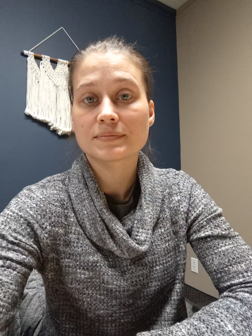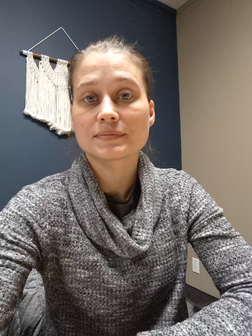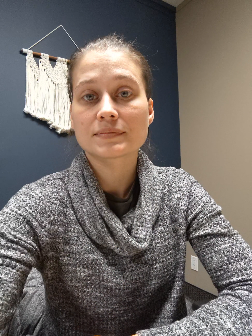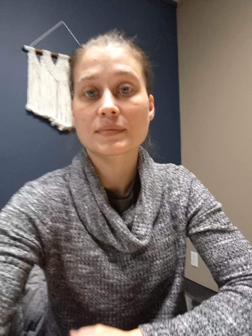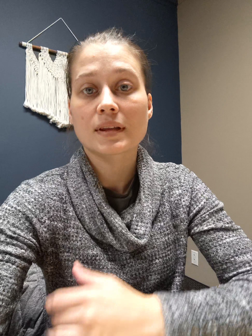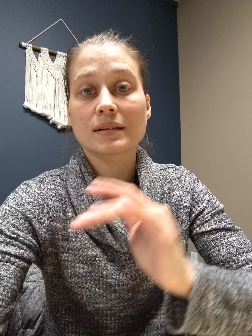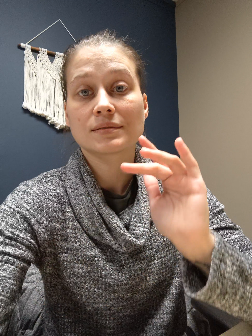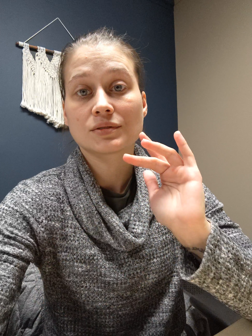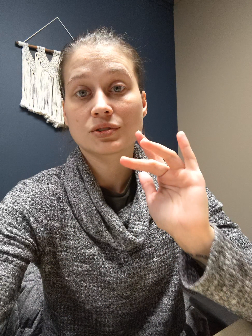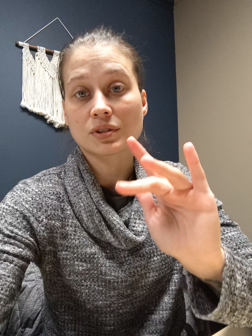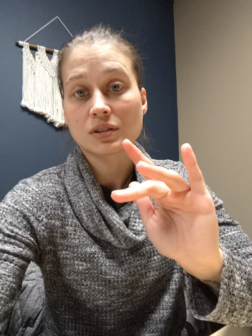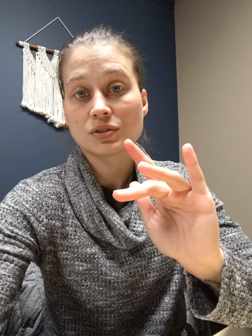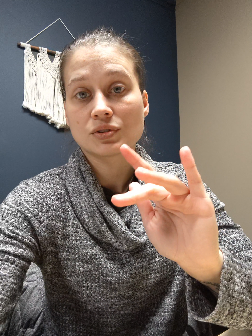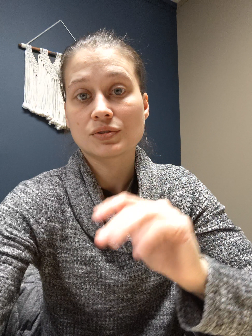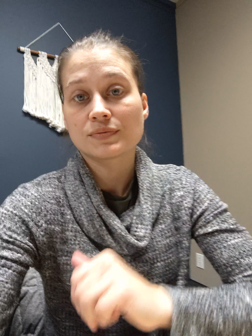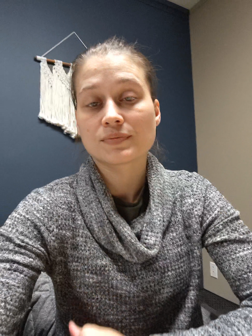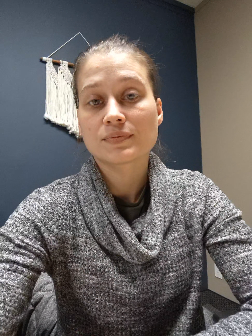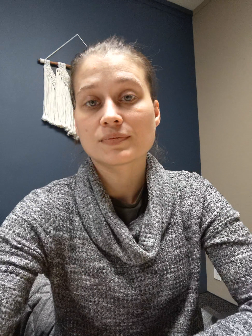touch